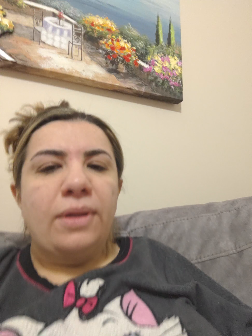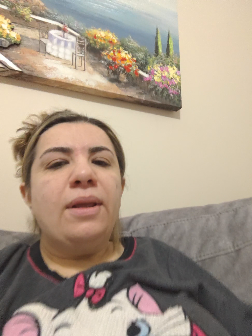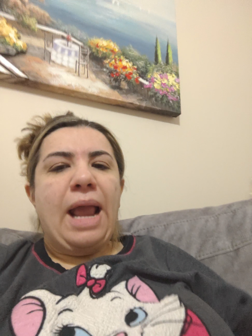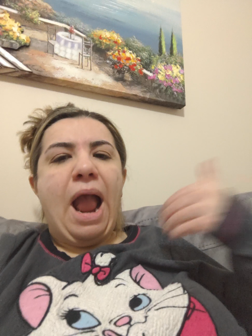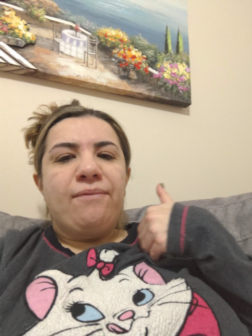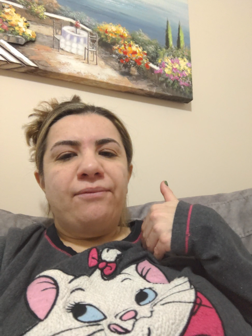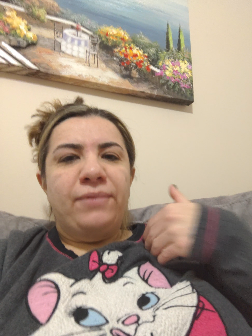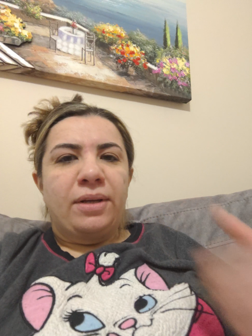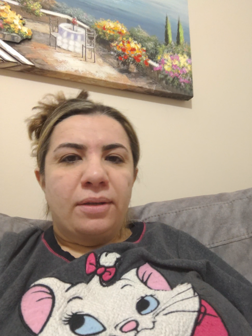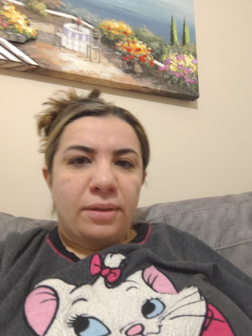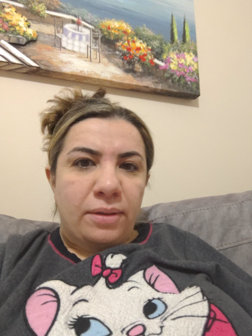have